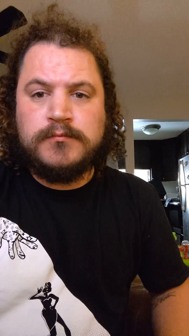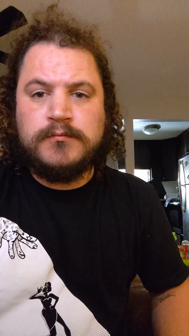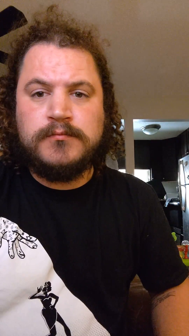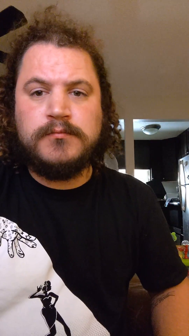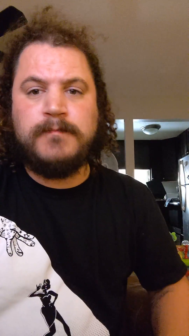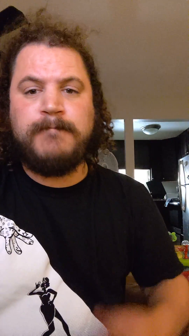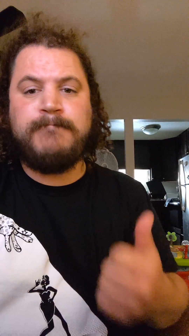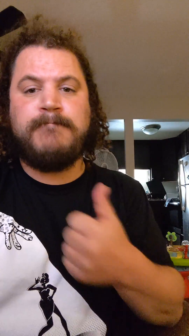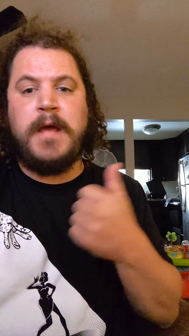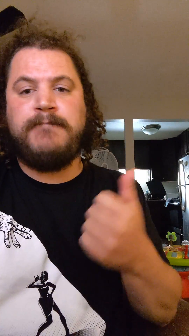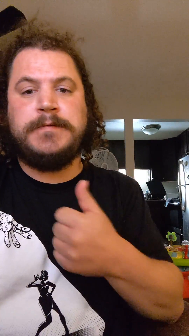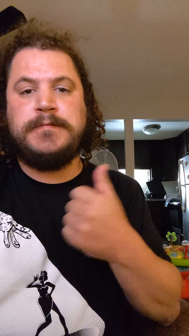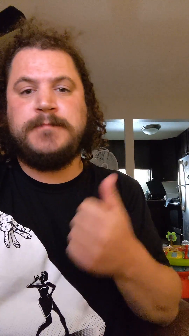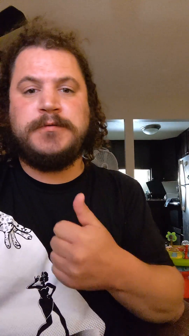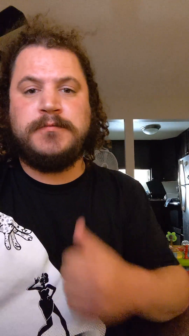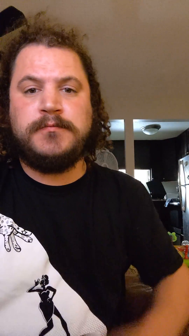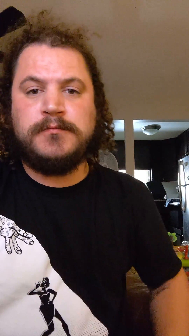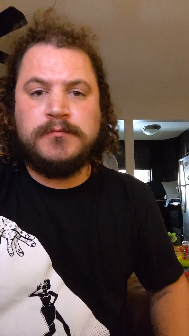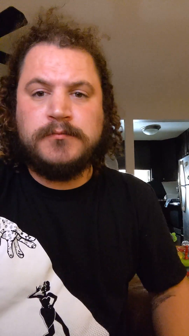basement